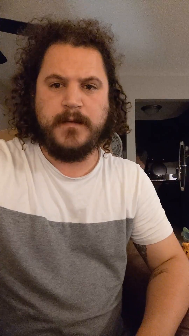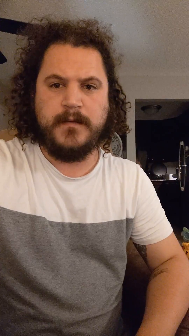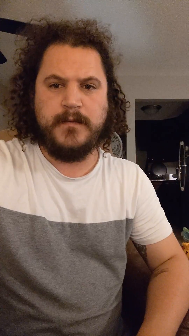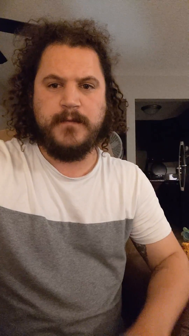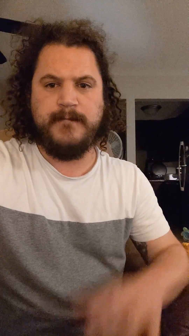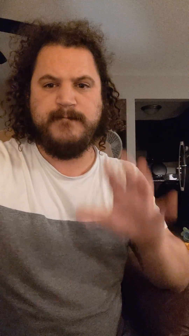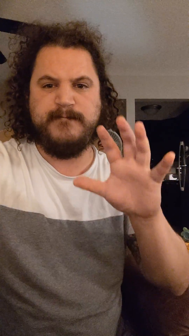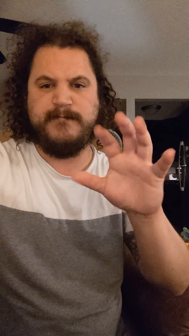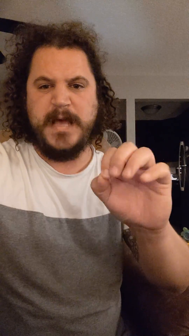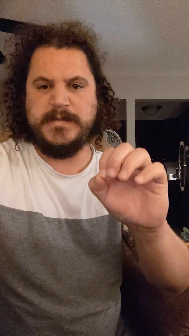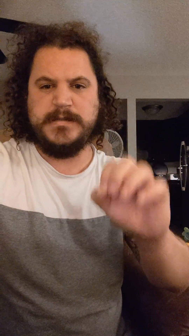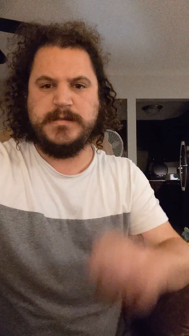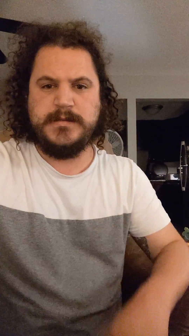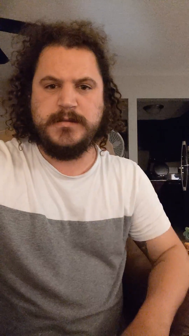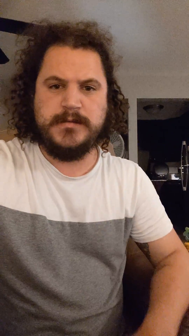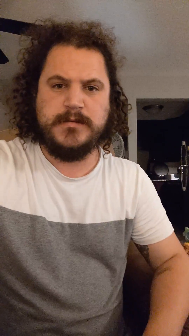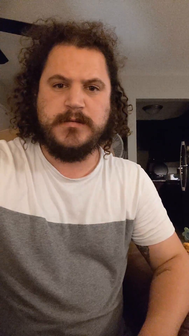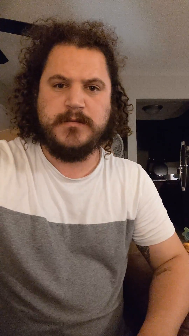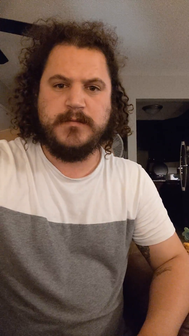bite